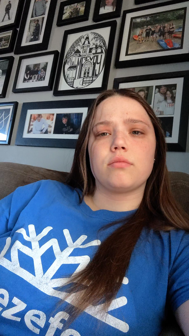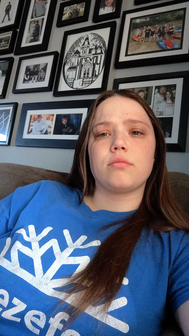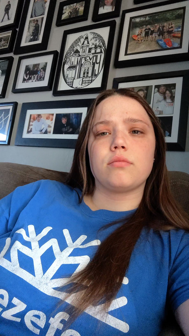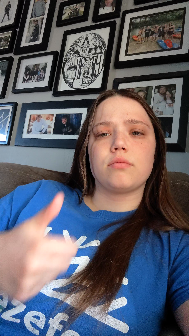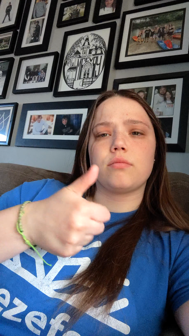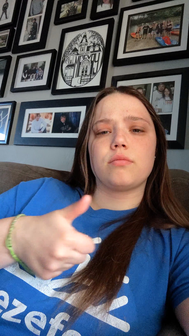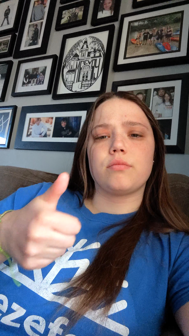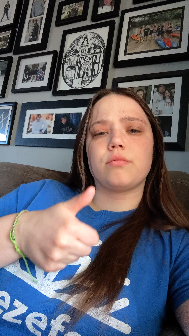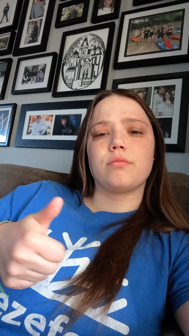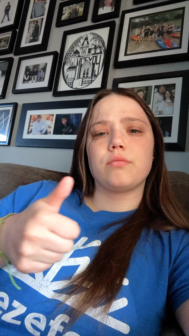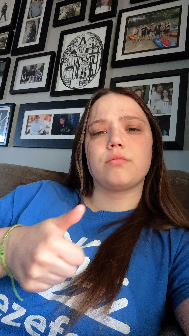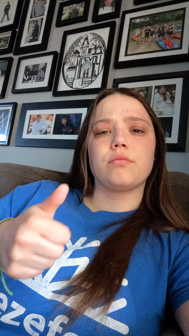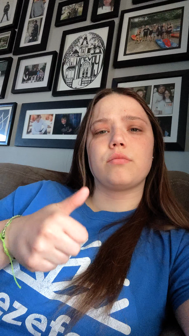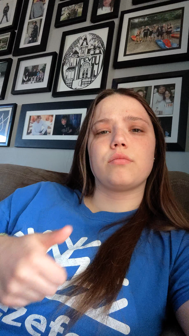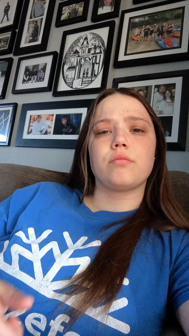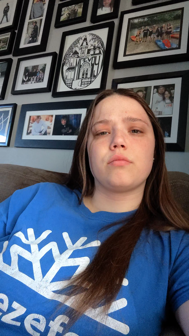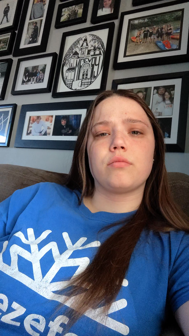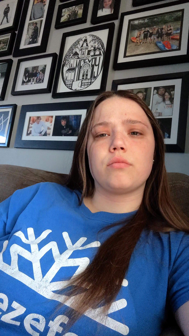basement